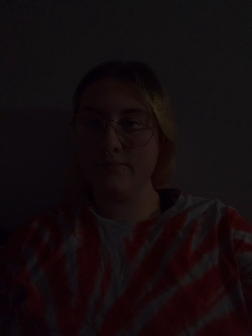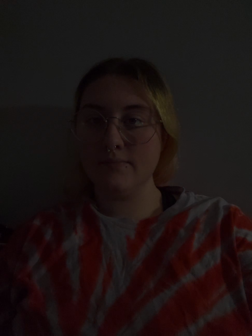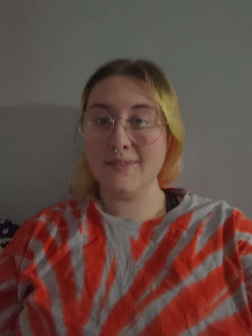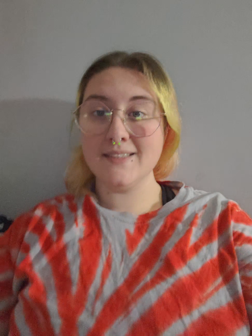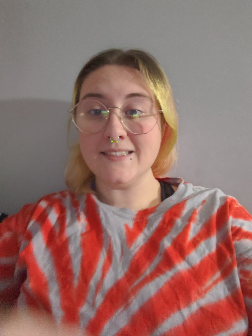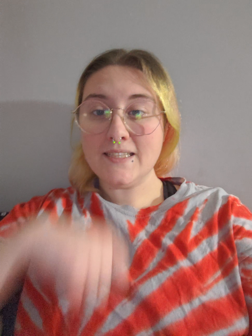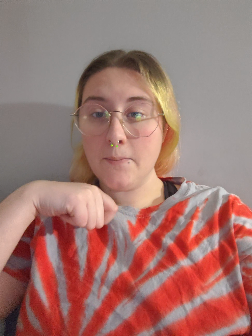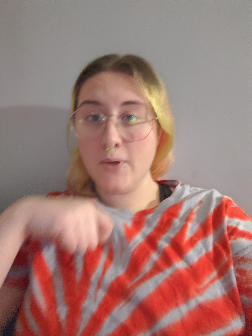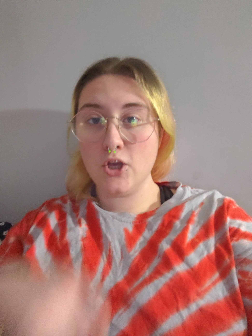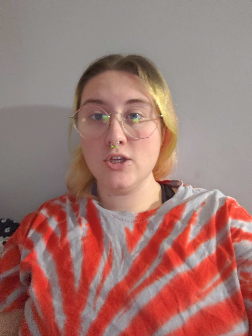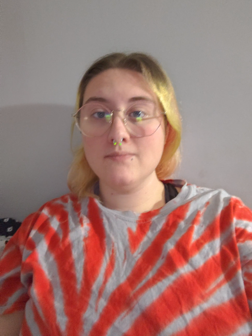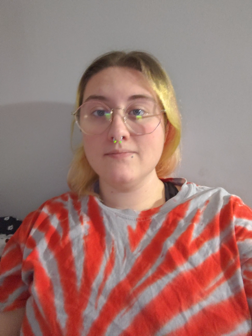zipper